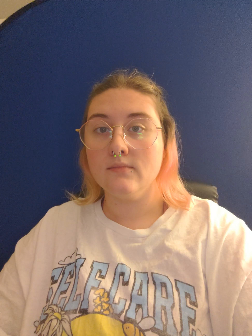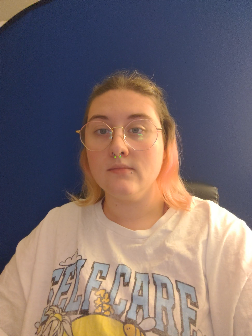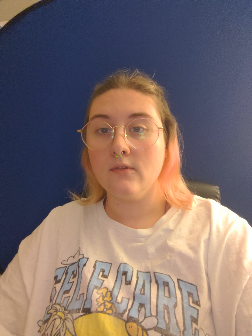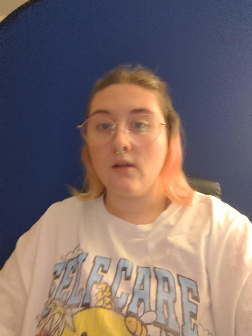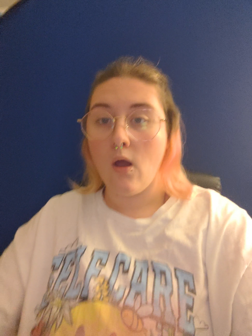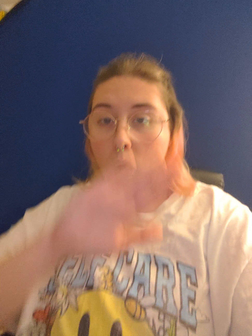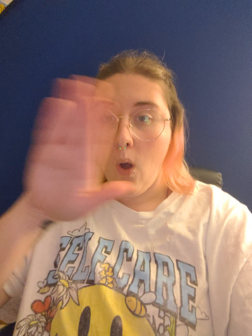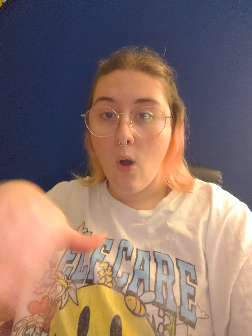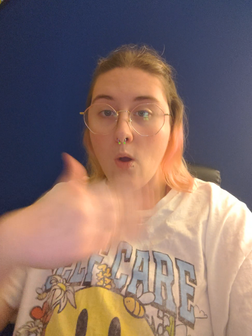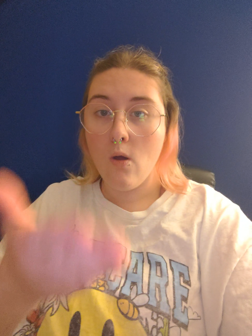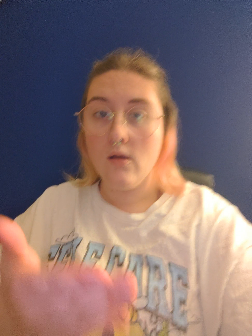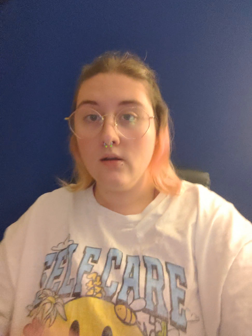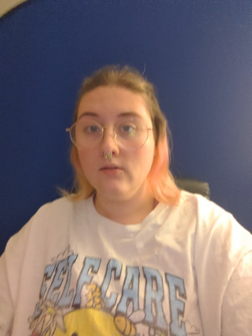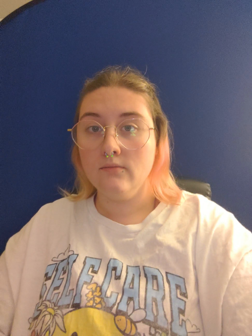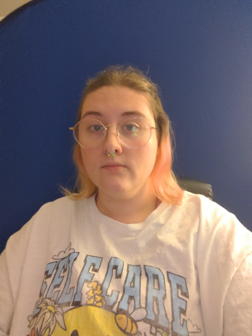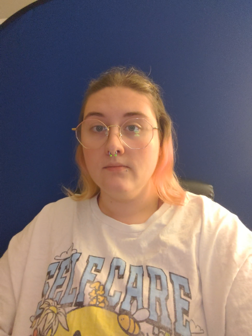all